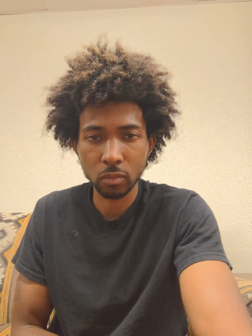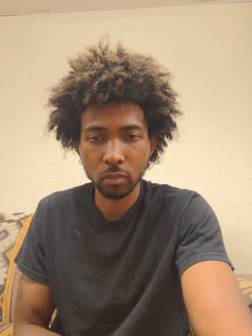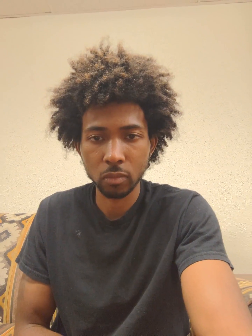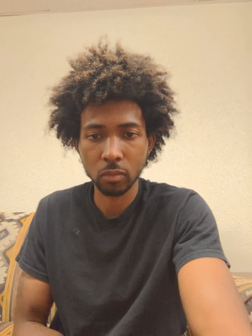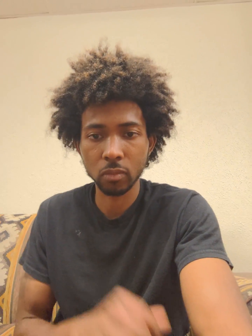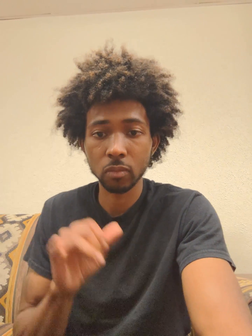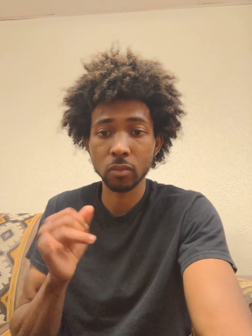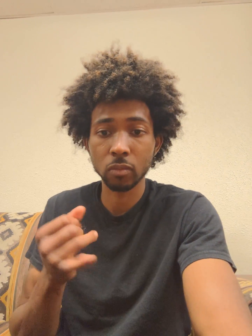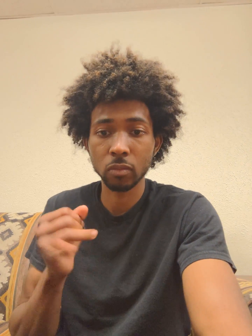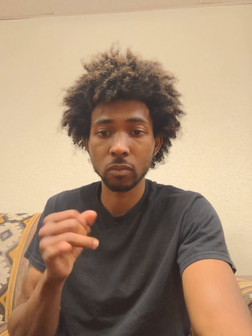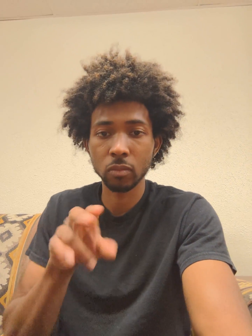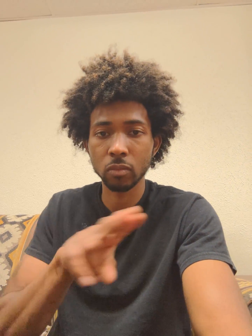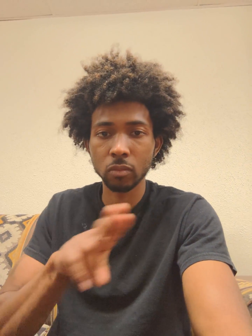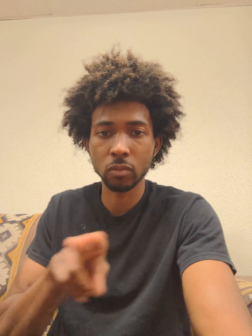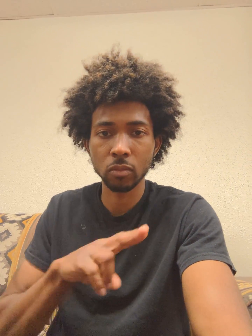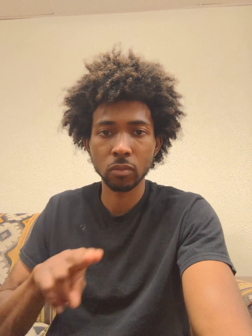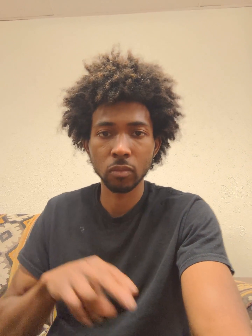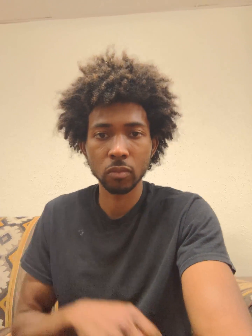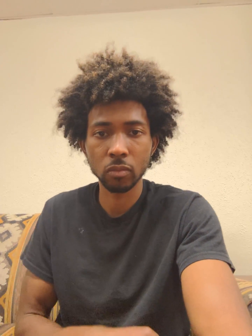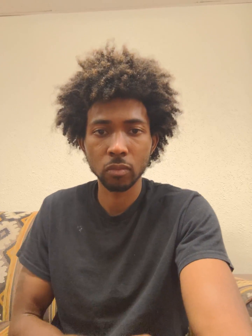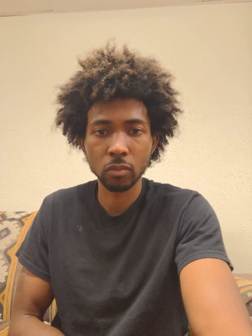jelly